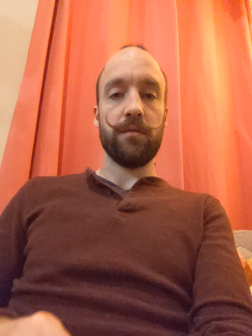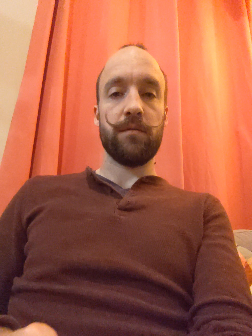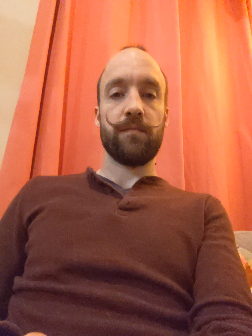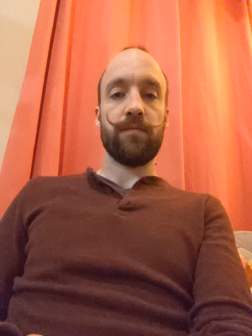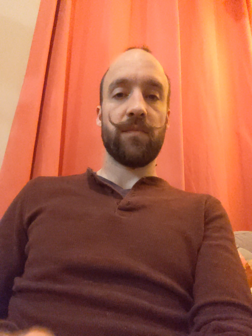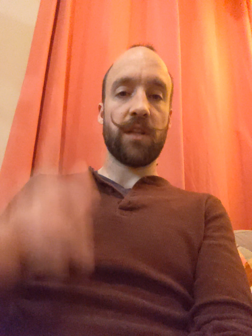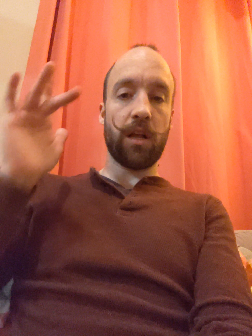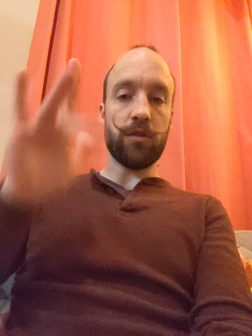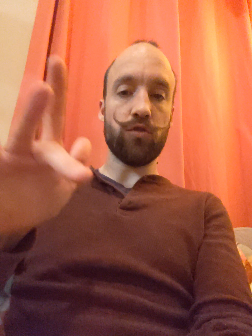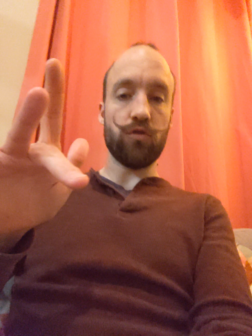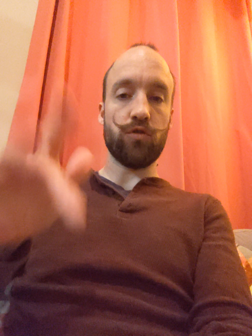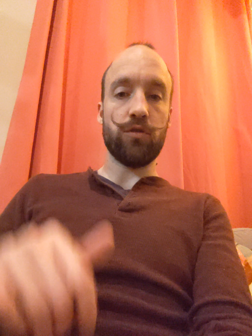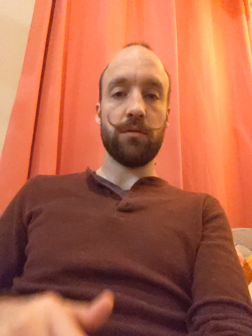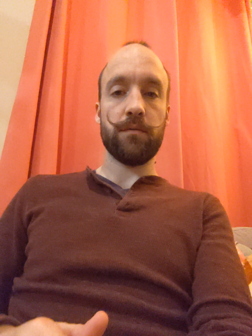touch